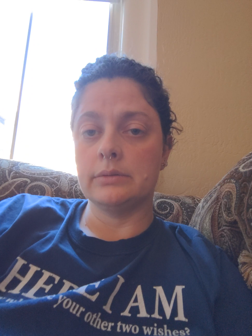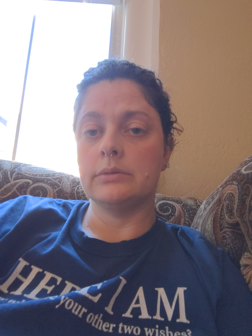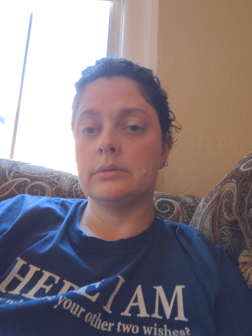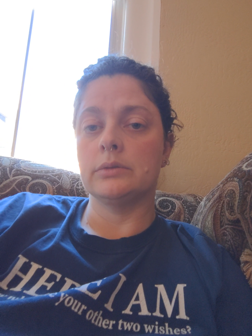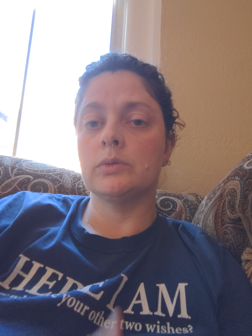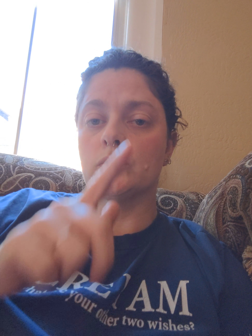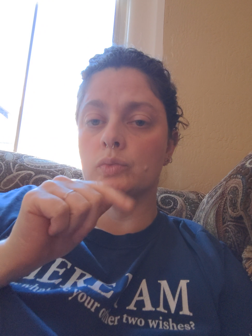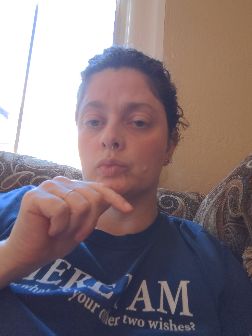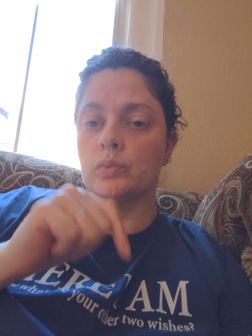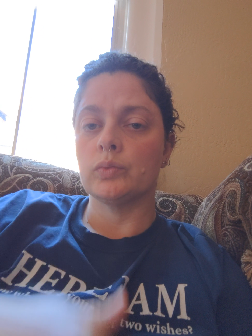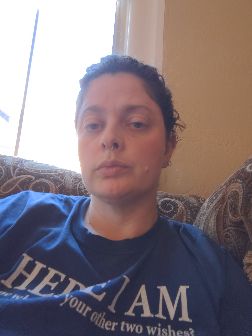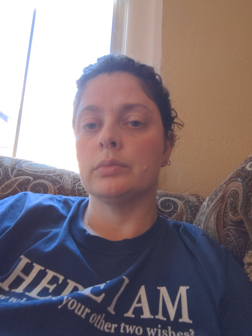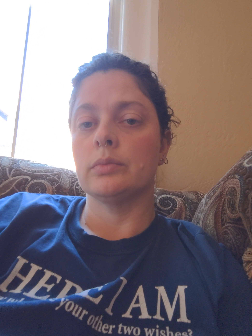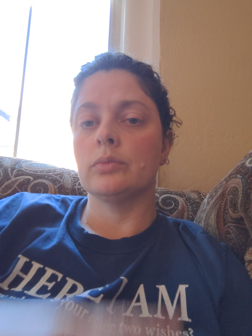who